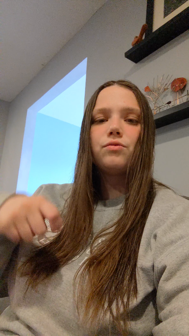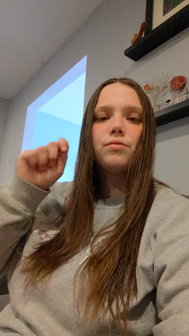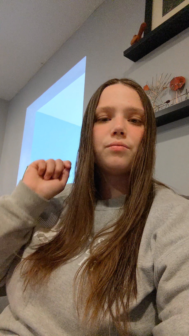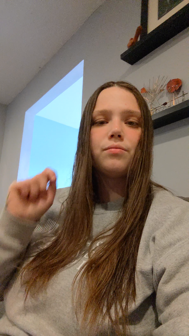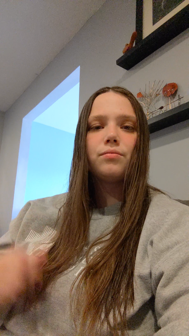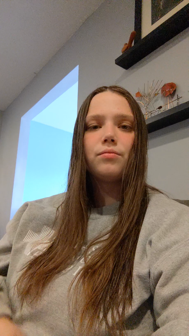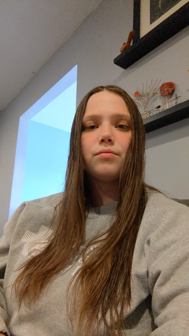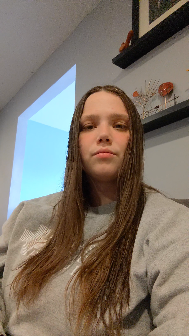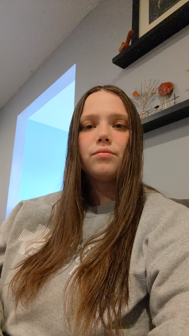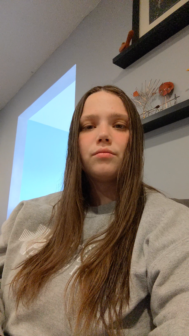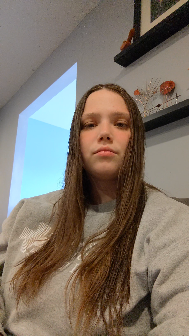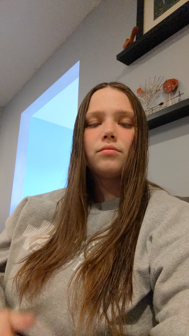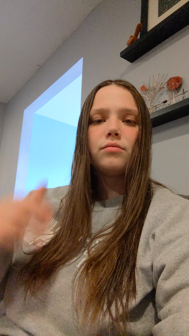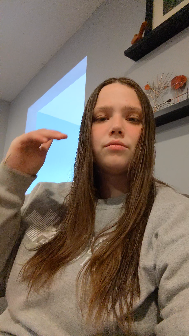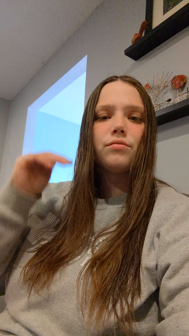little